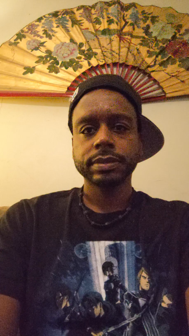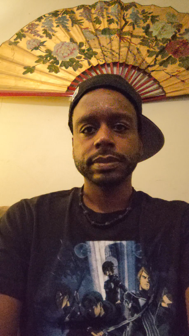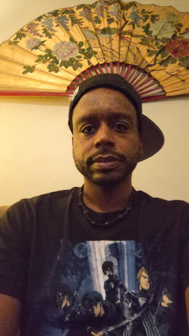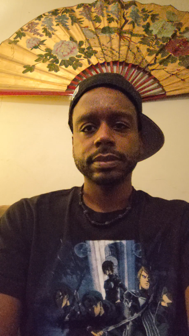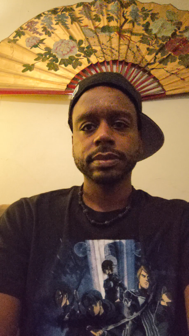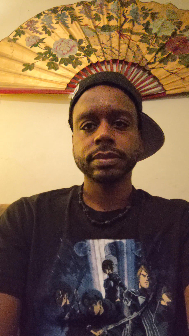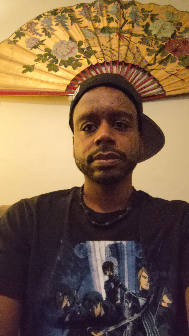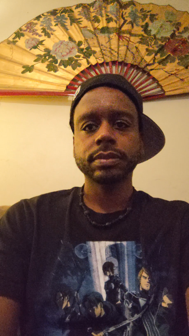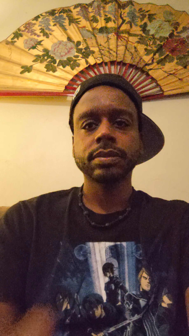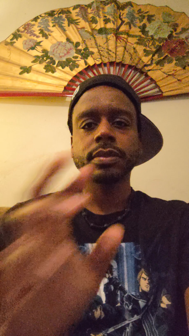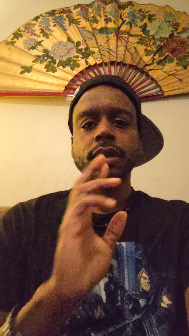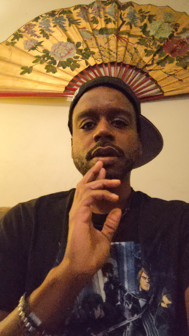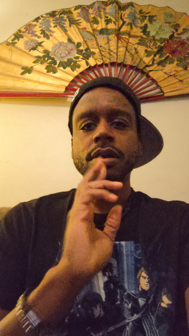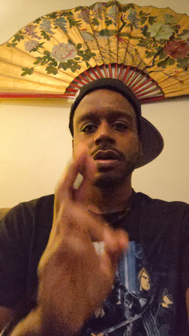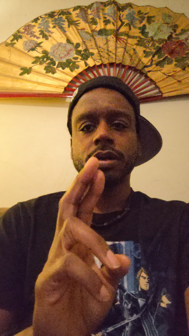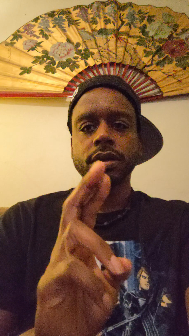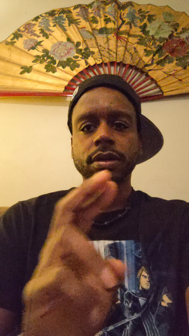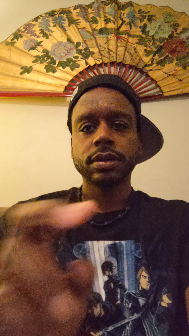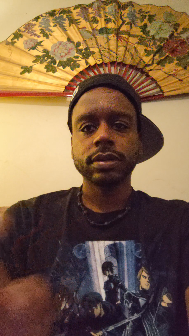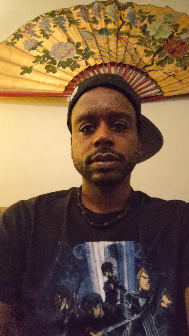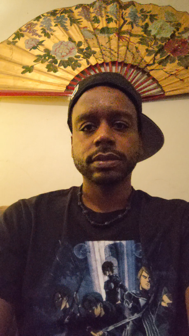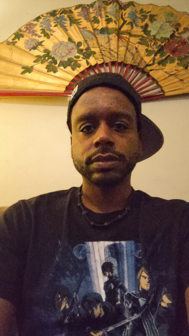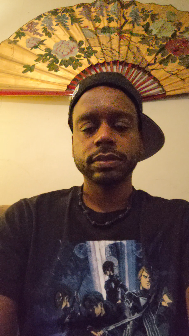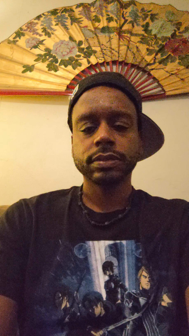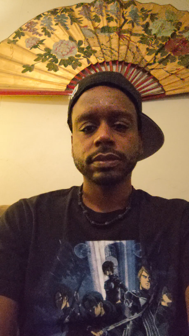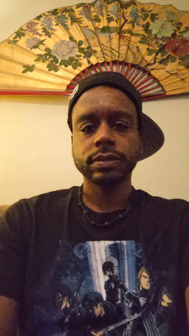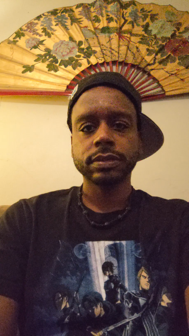are